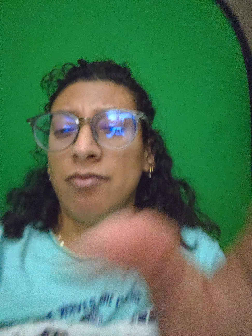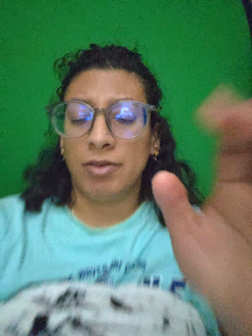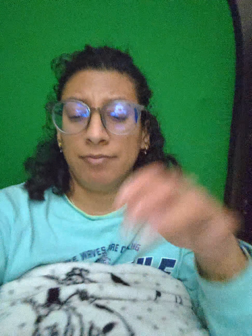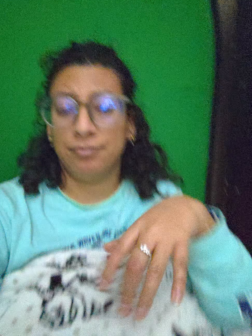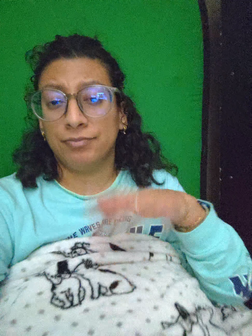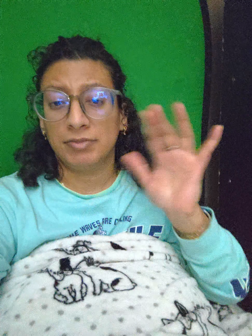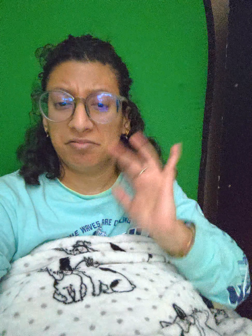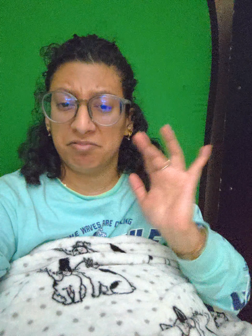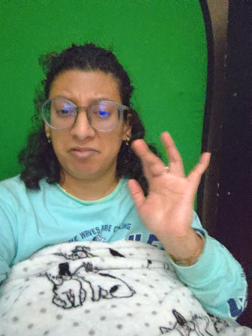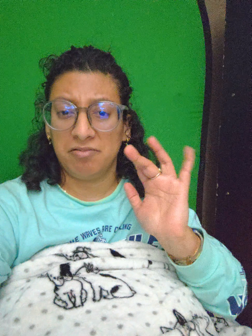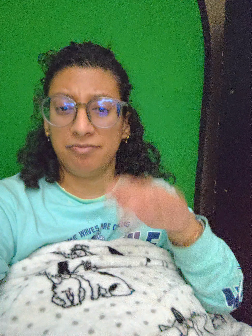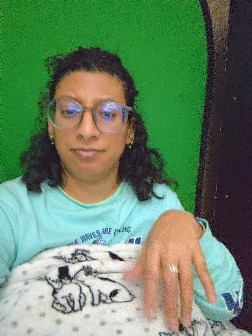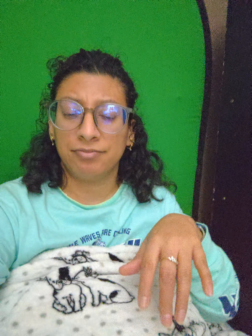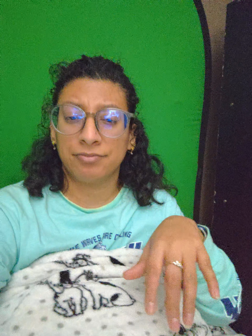yucky